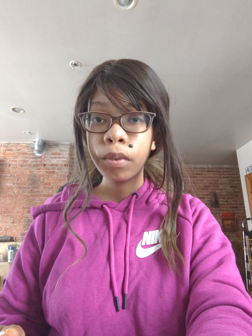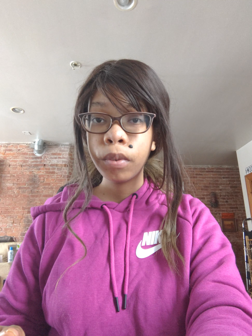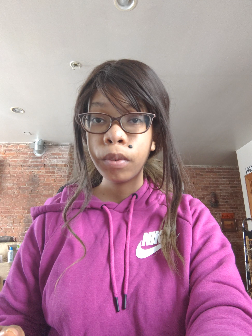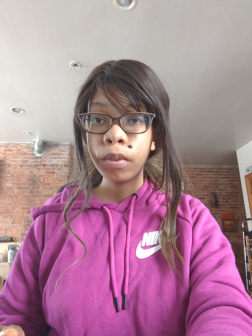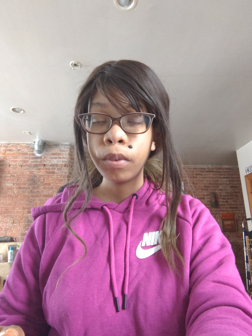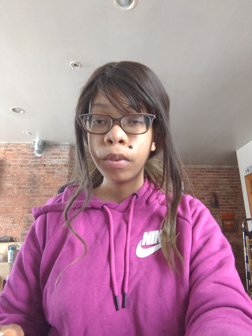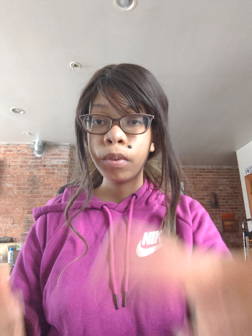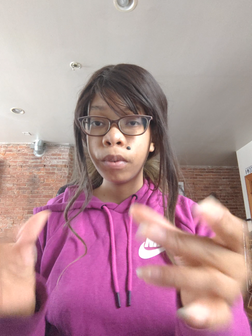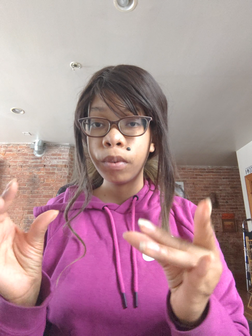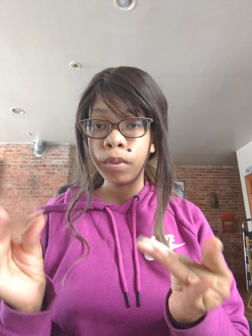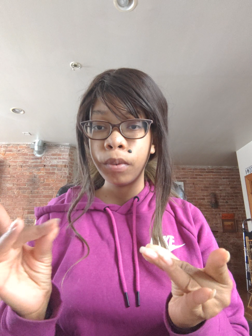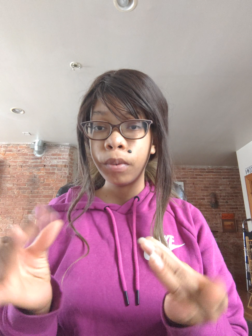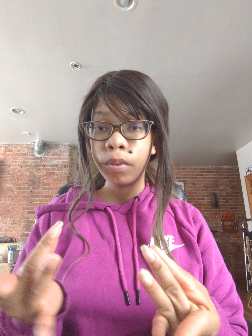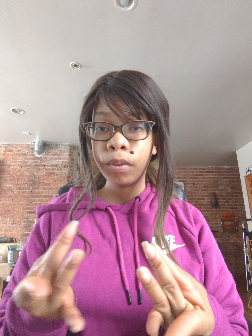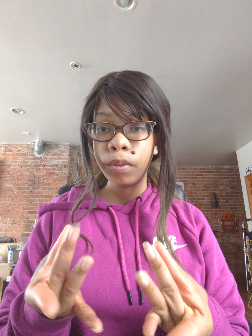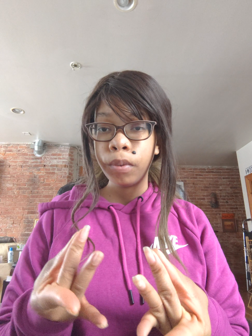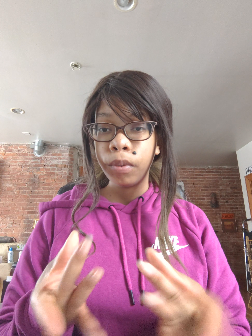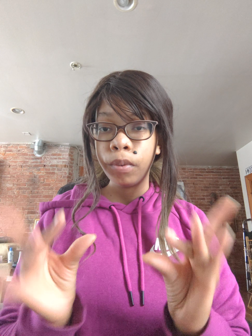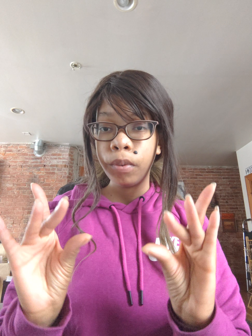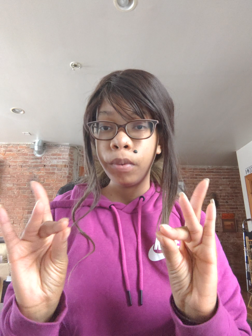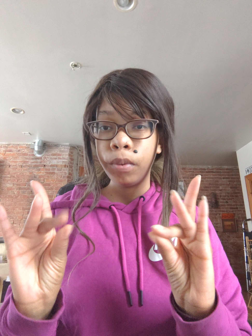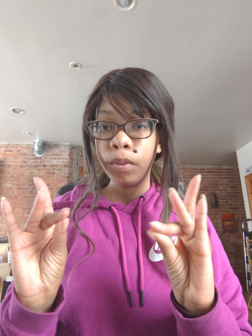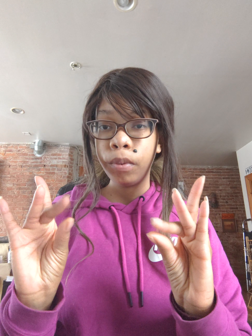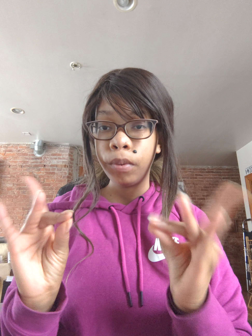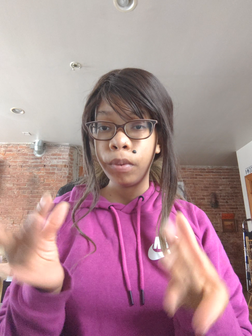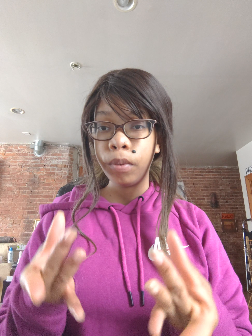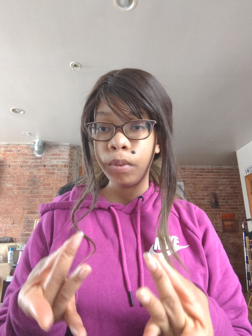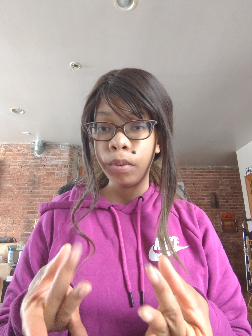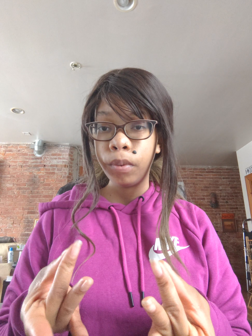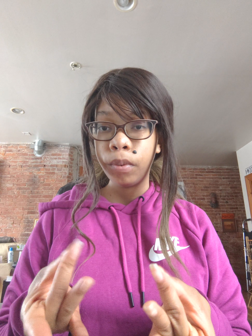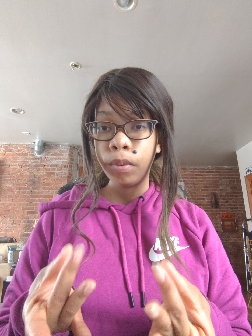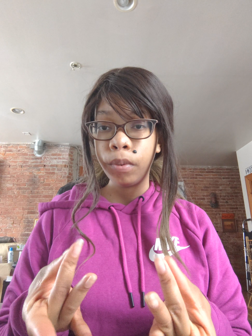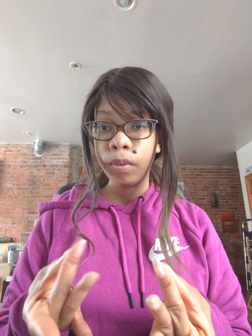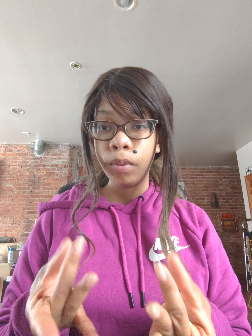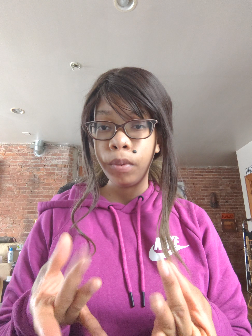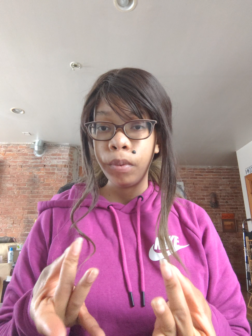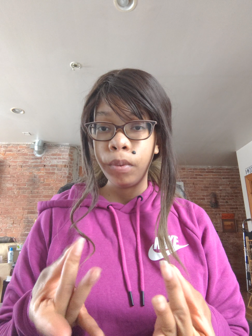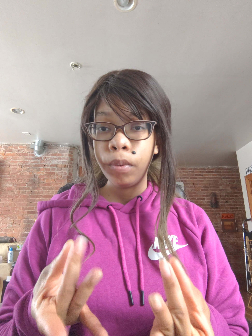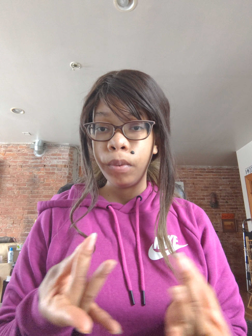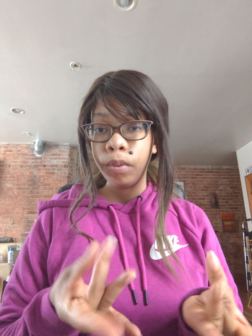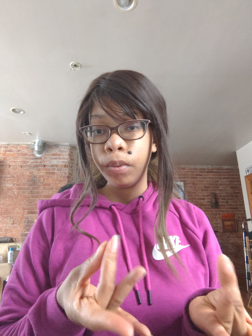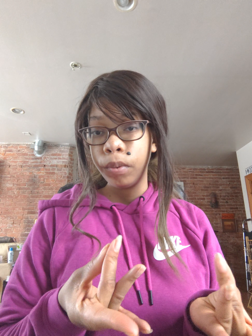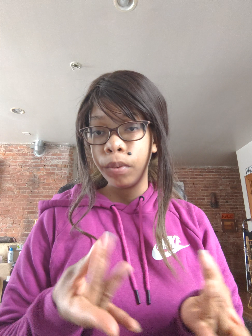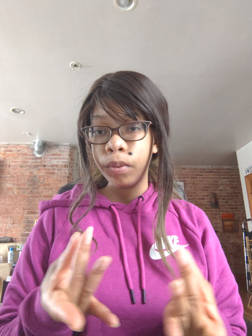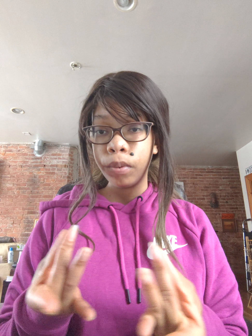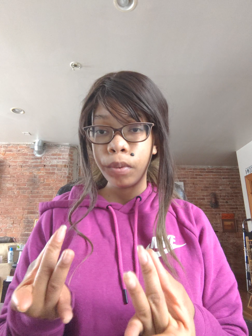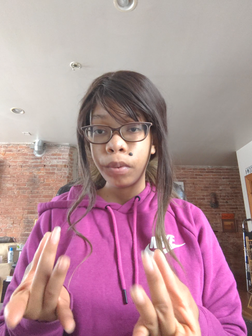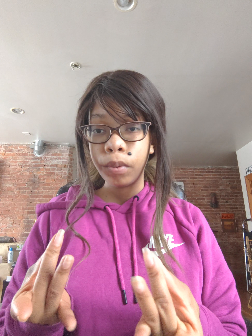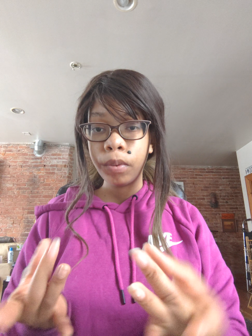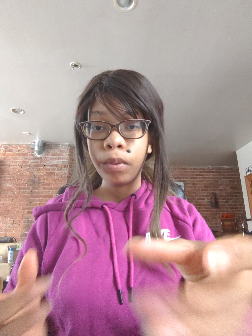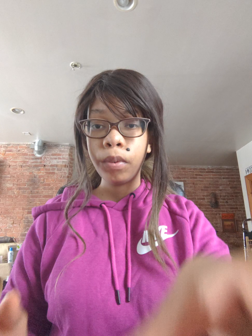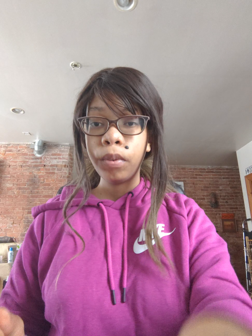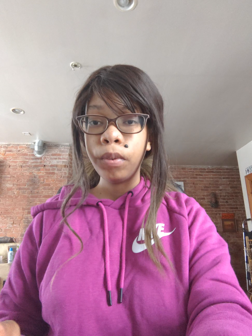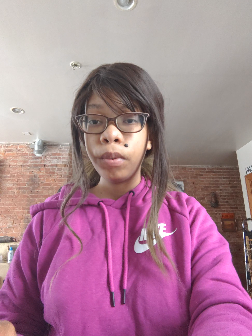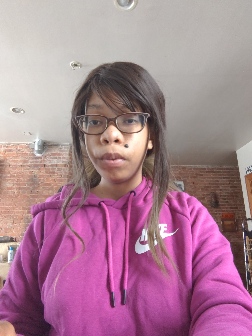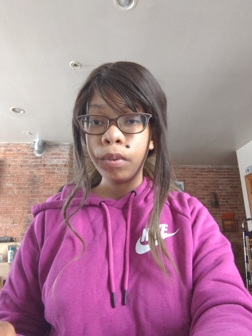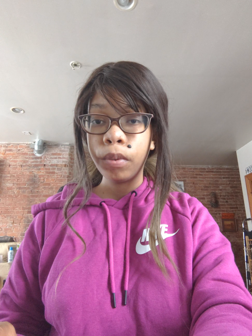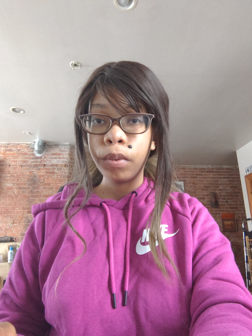sticky